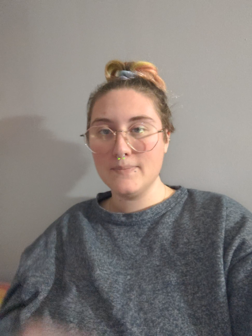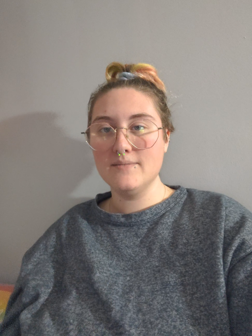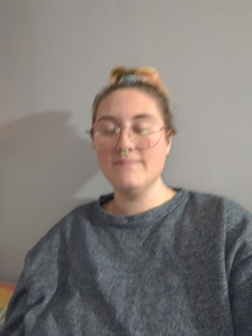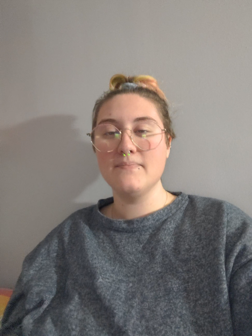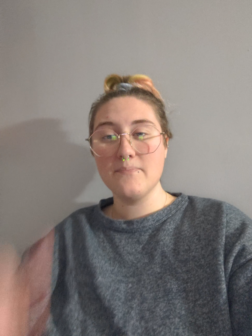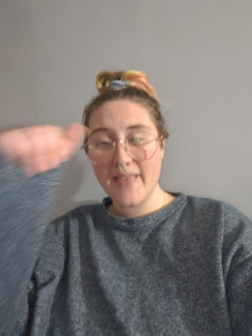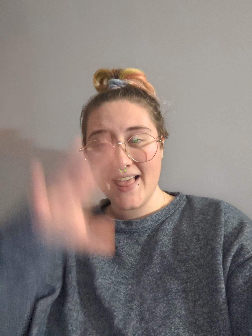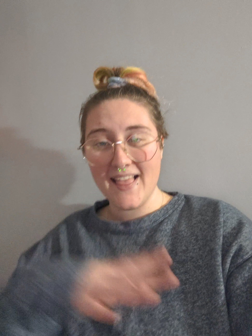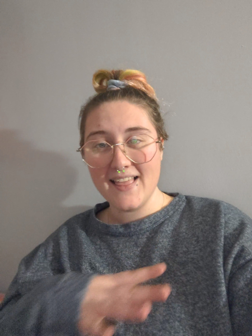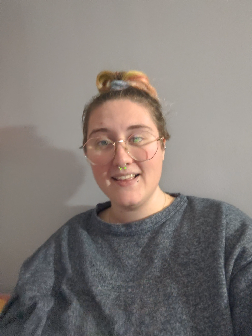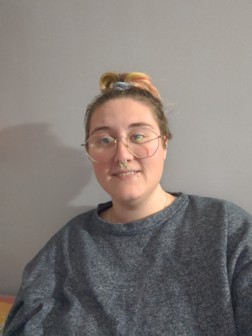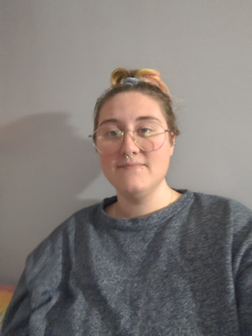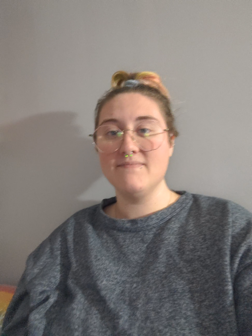man